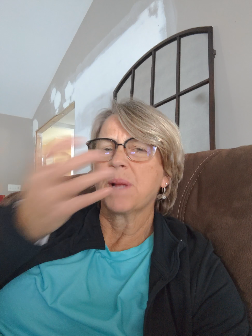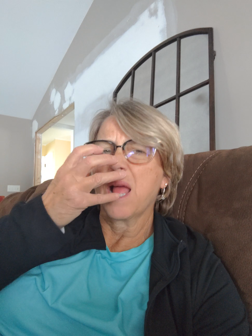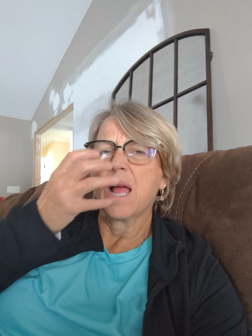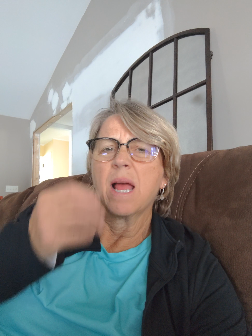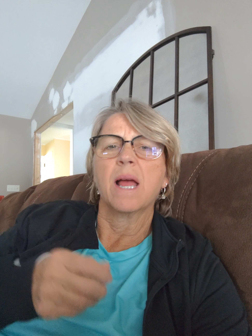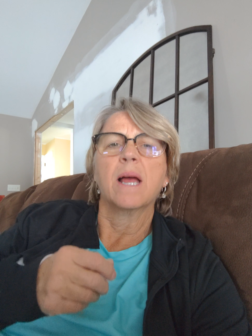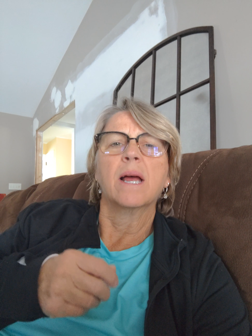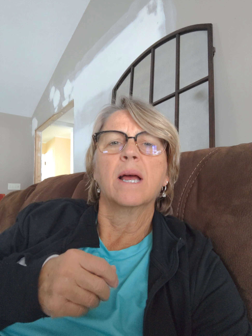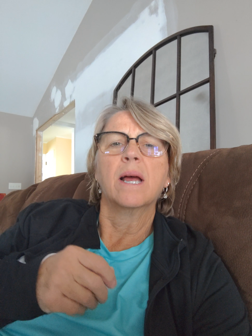mad